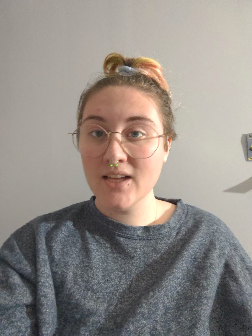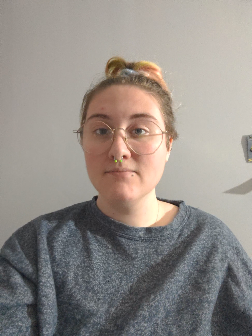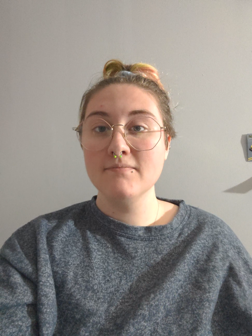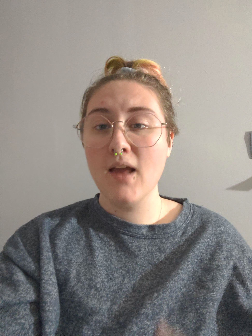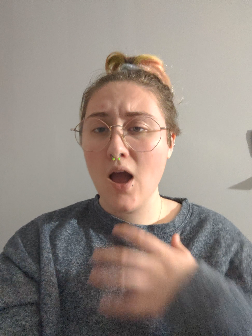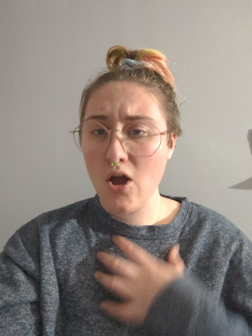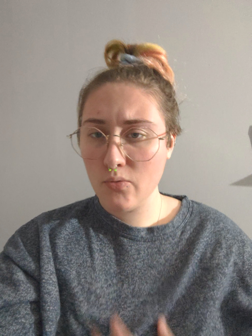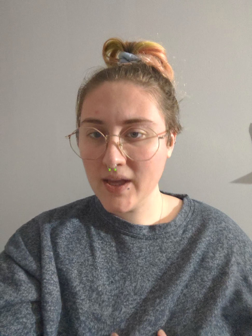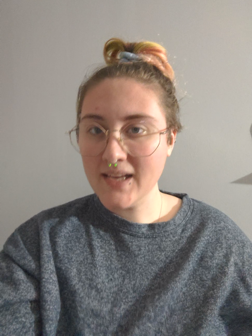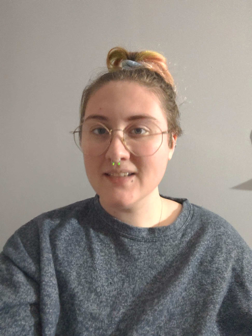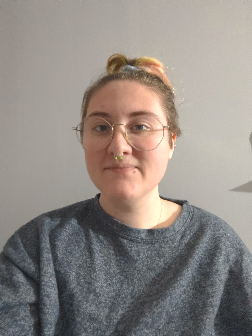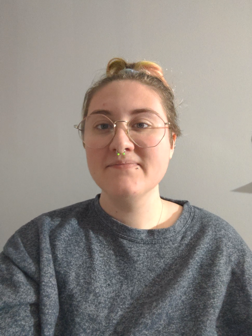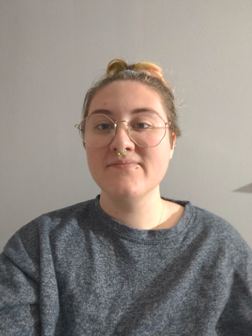hungry